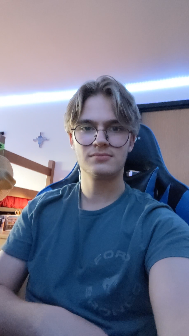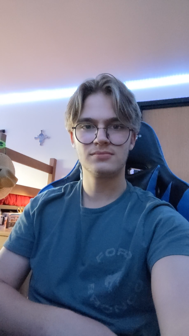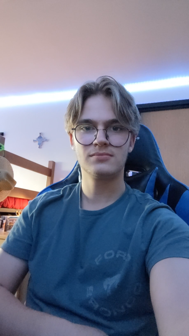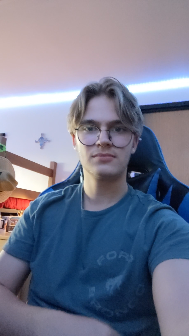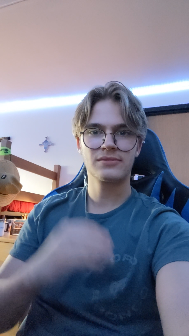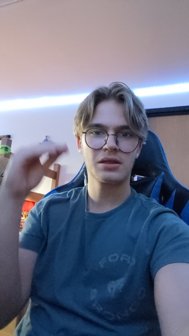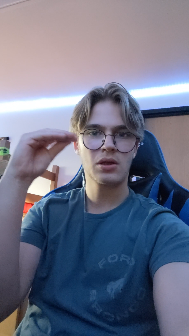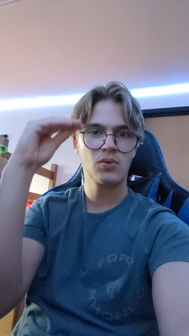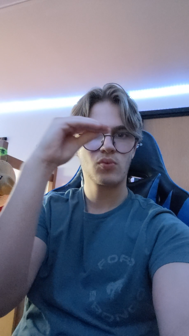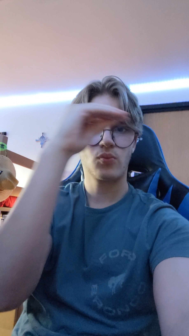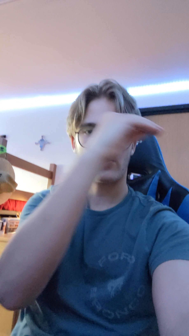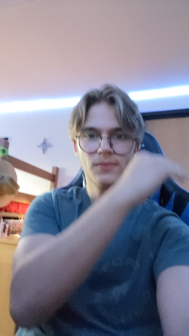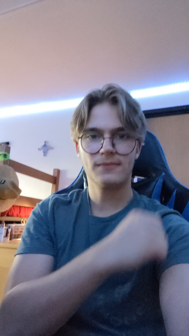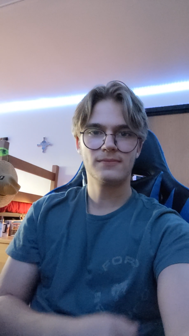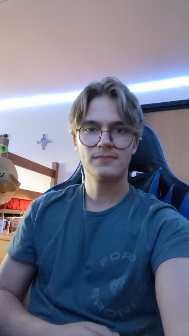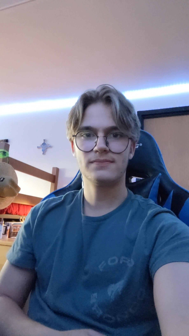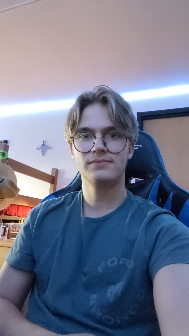dinosaur